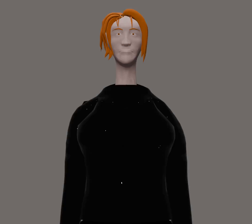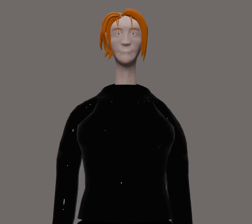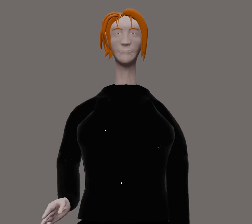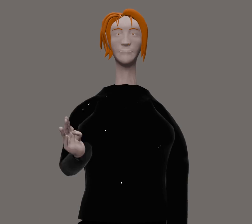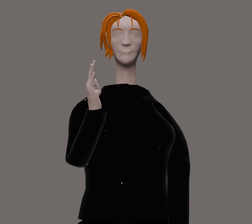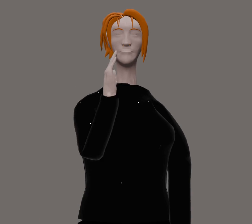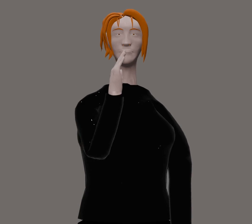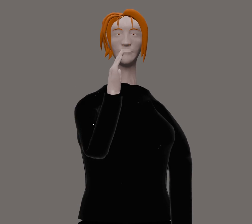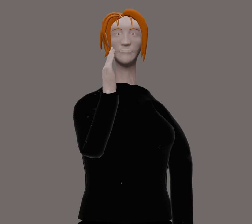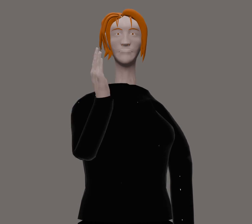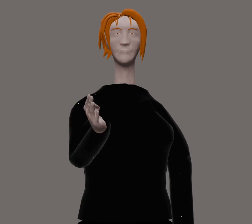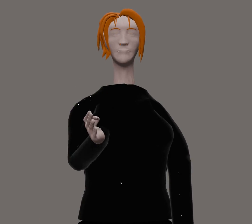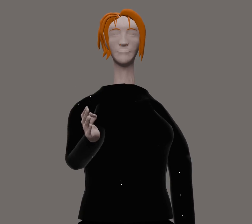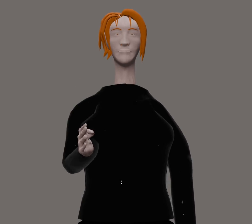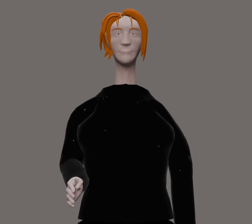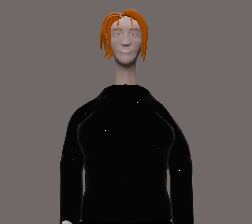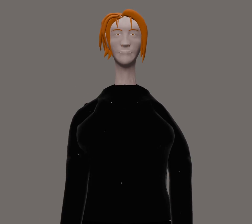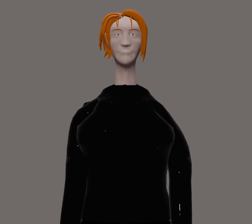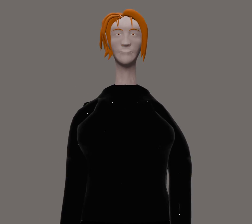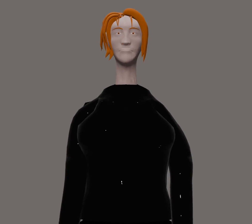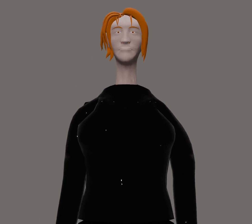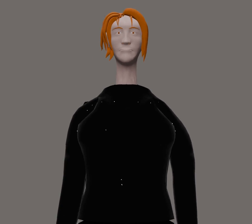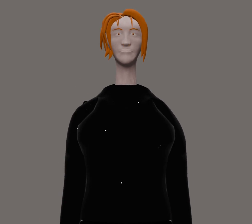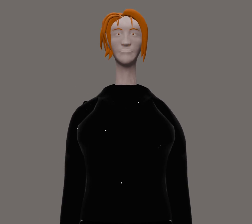Belgium